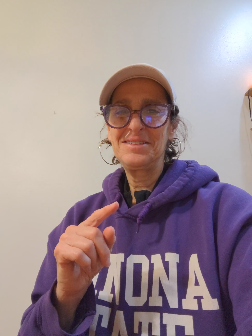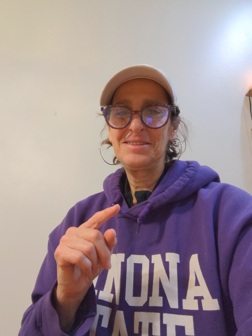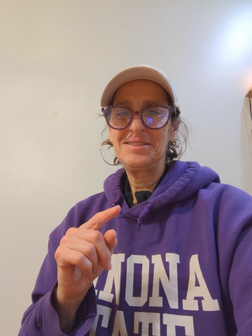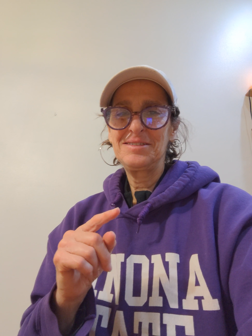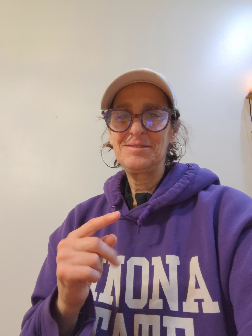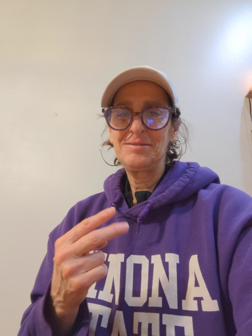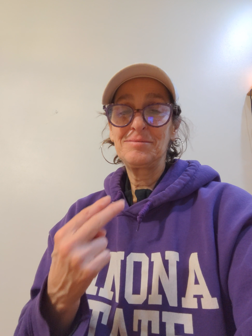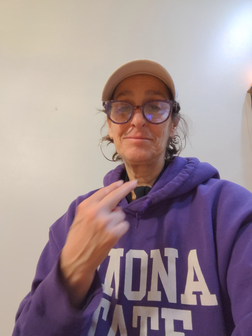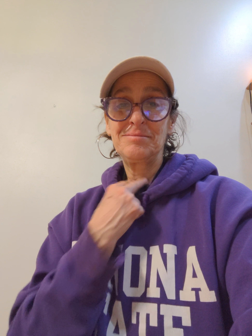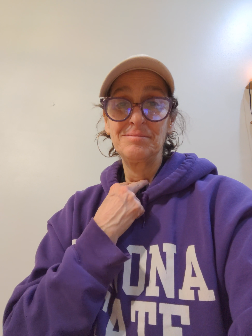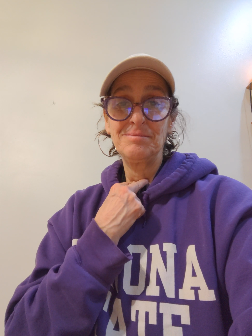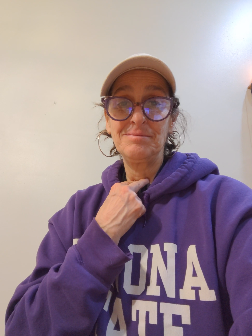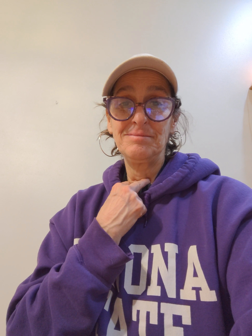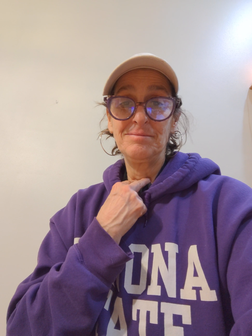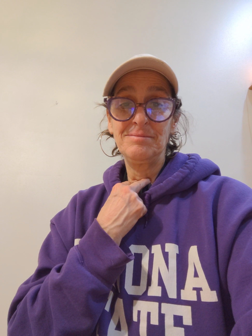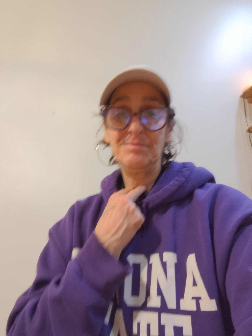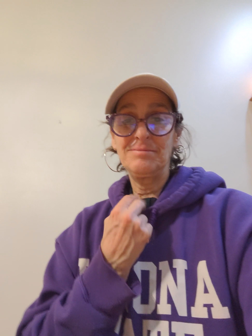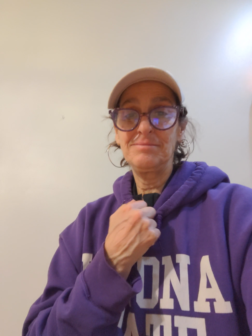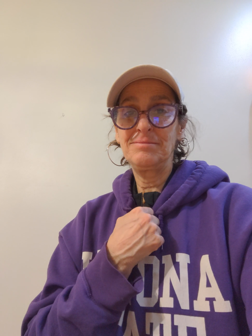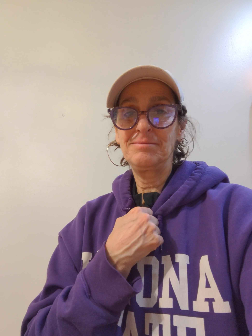stuck